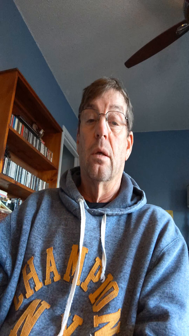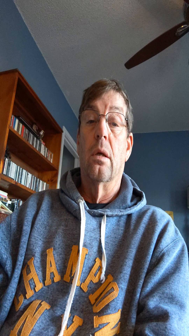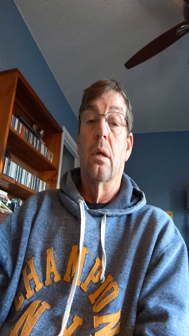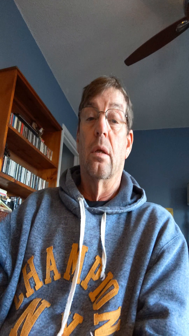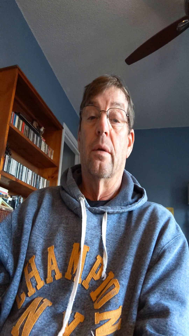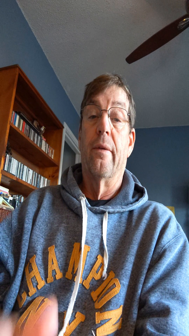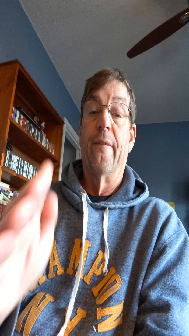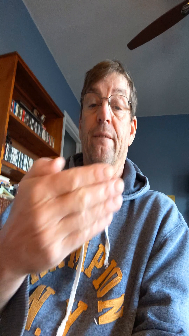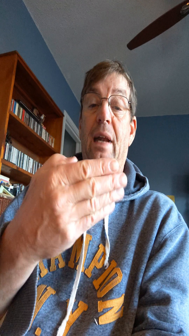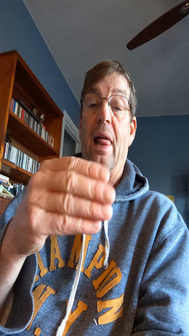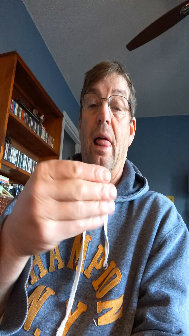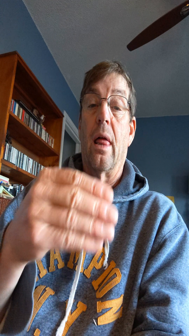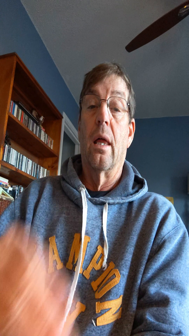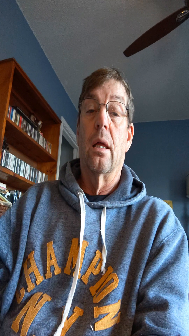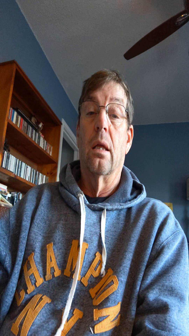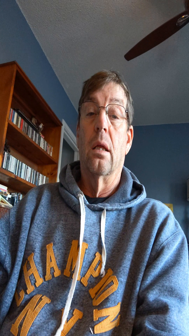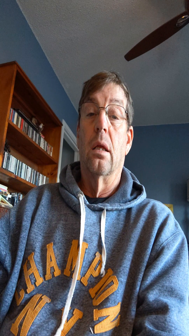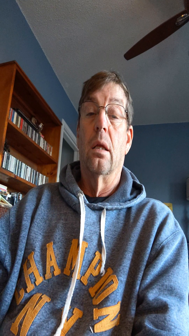flag